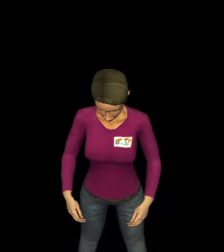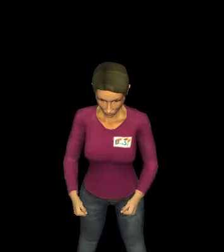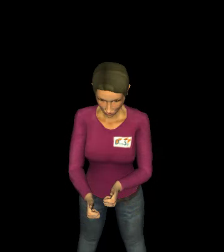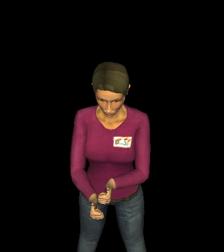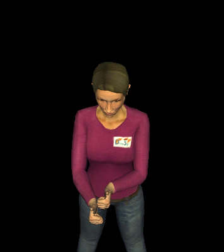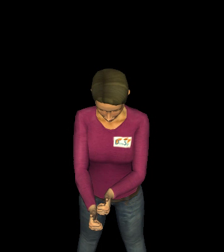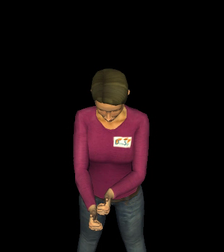يتابع